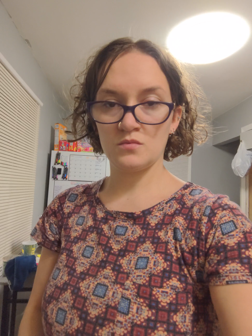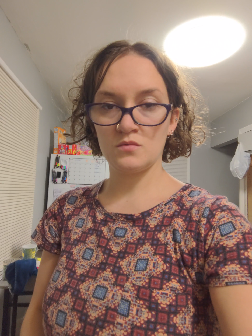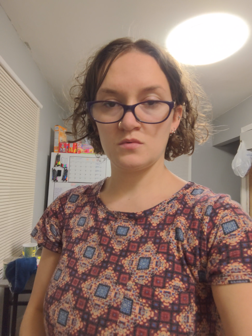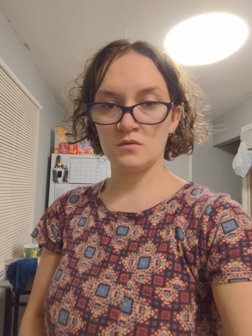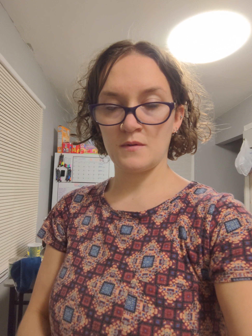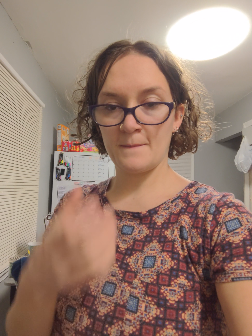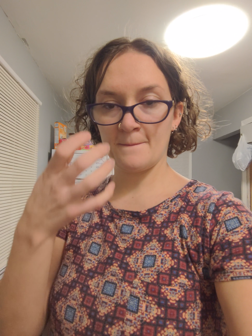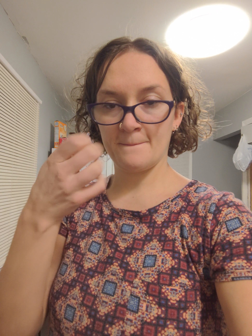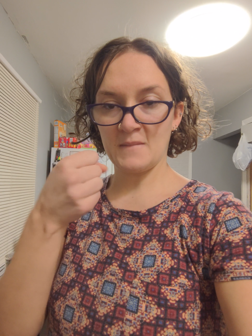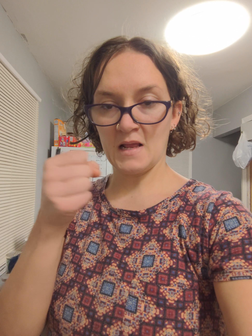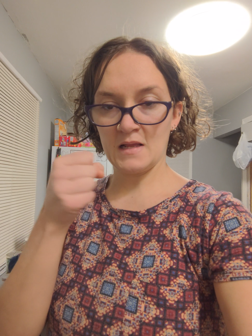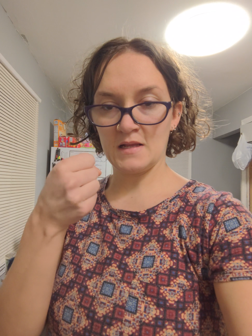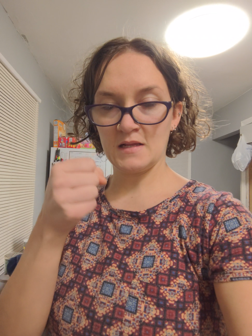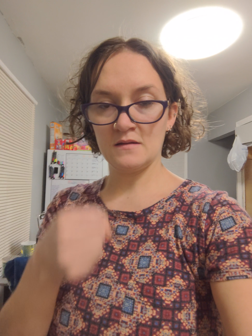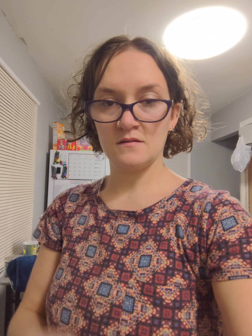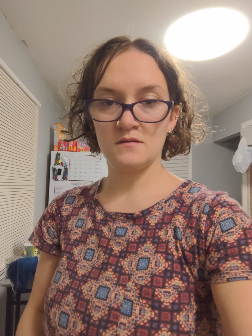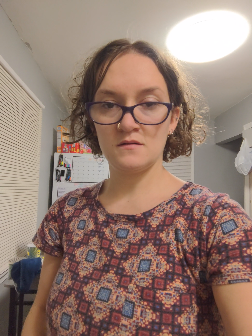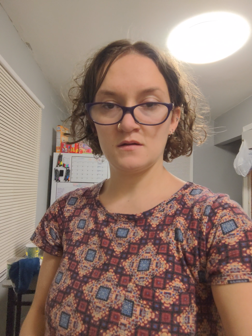make